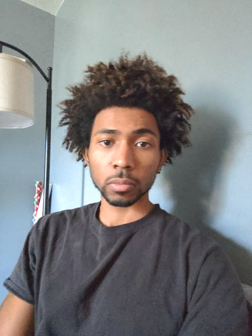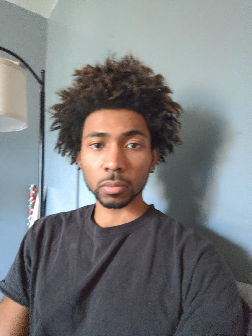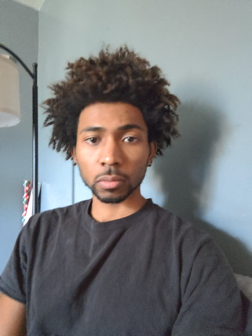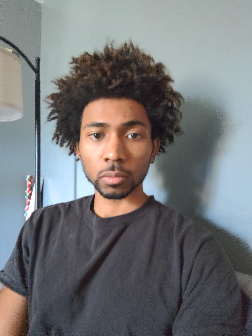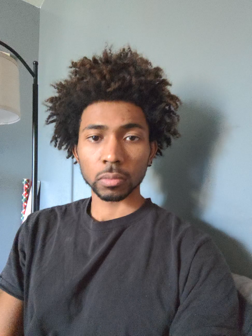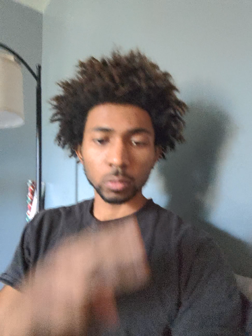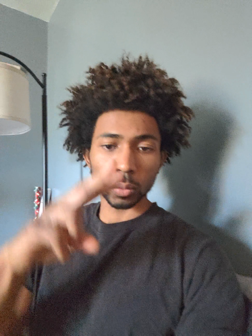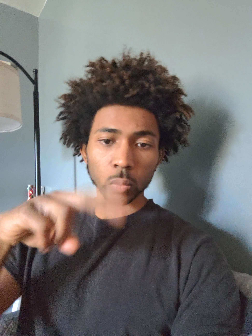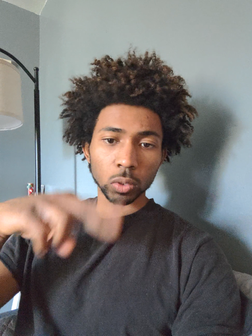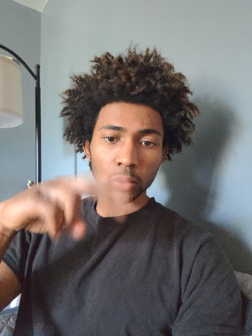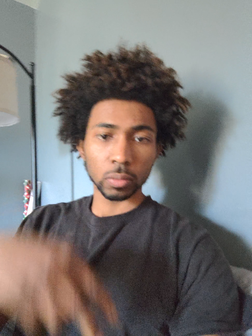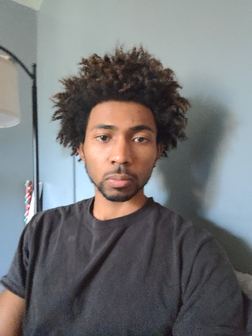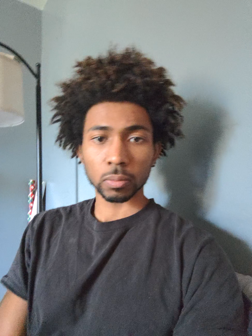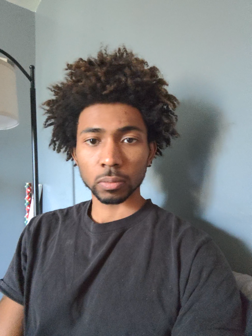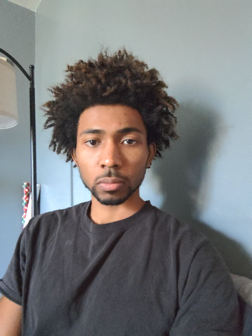read